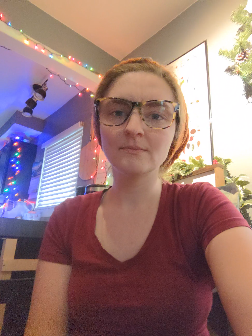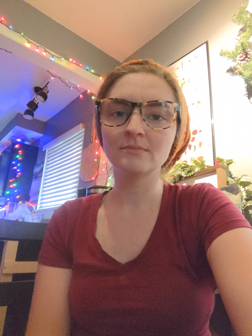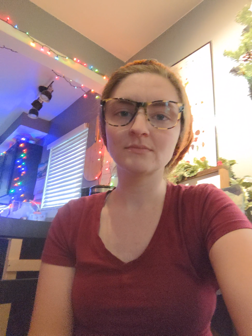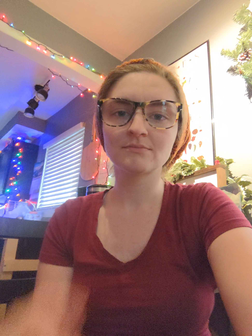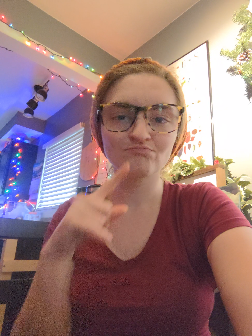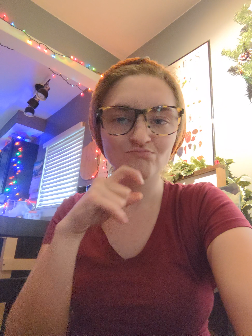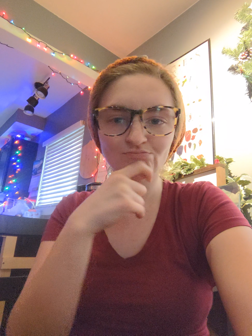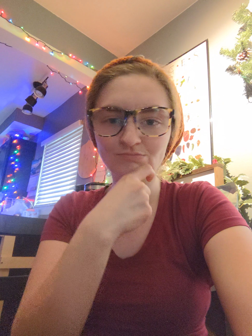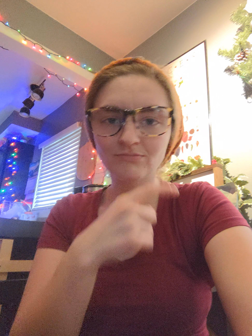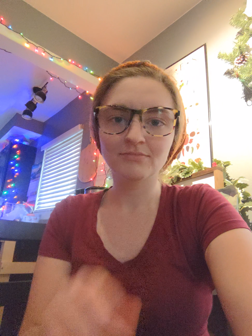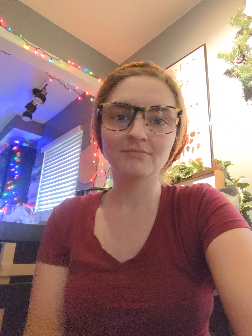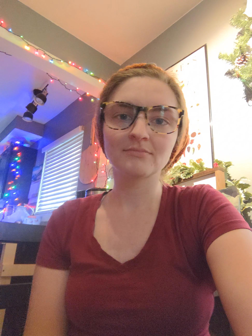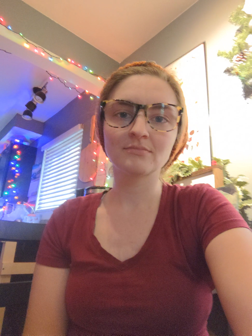cereal